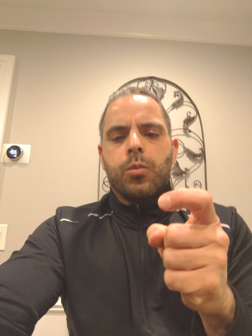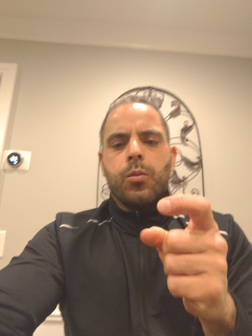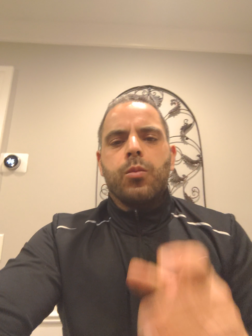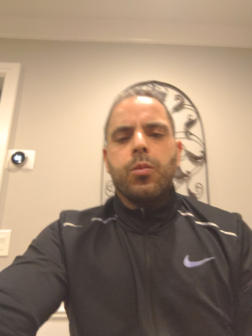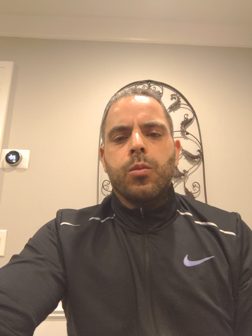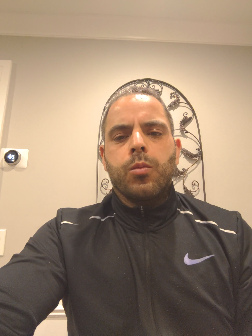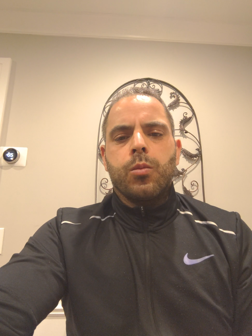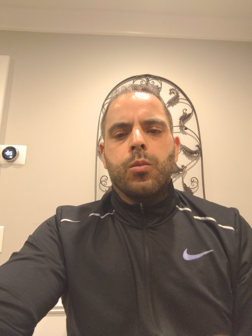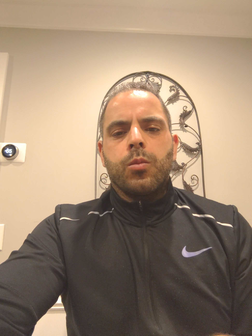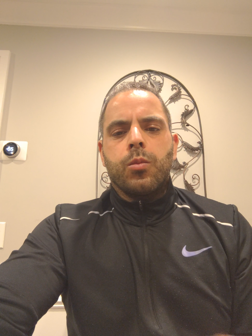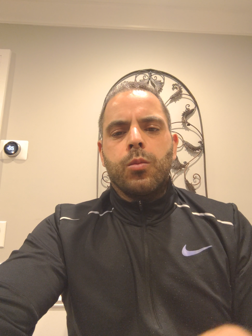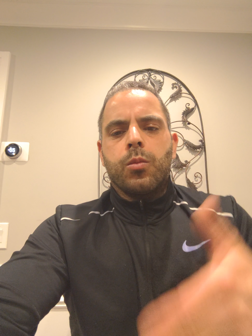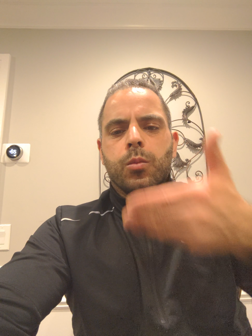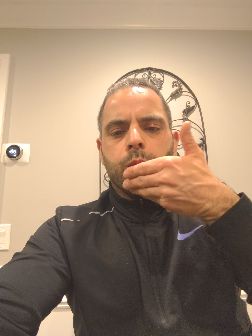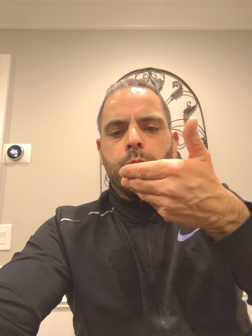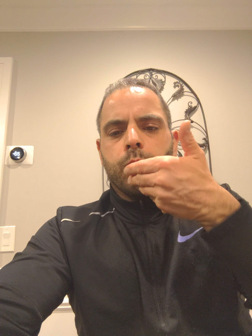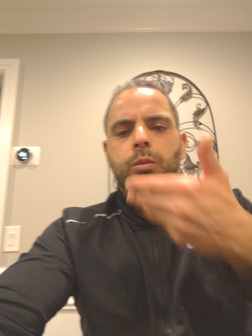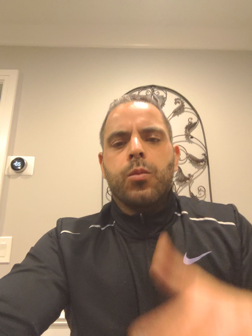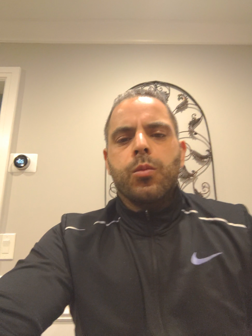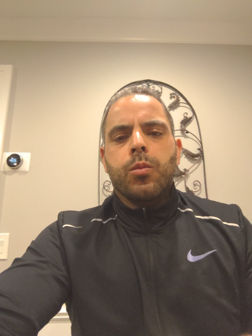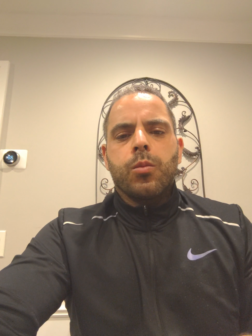pizza